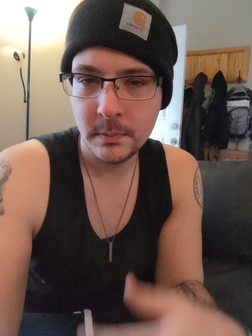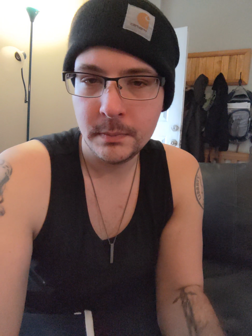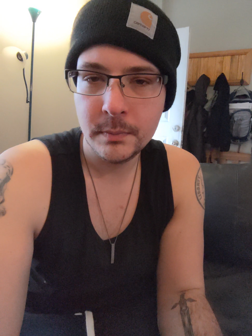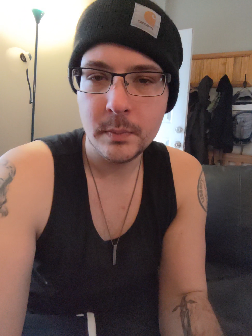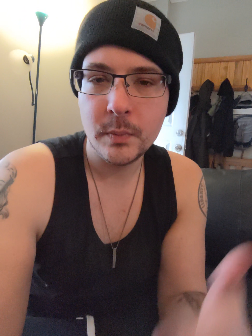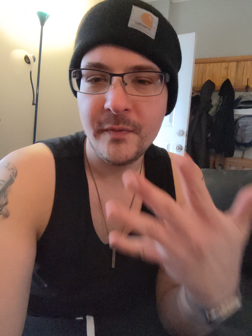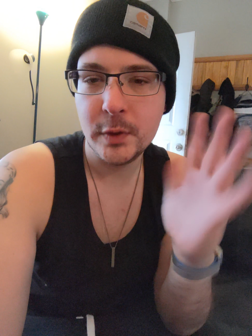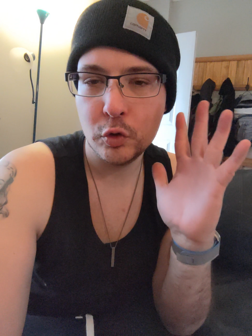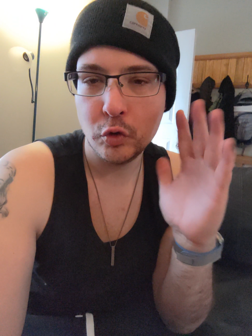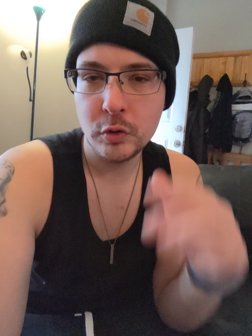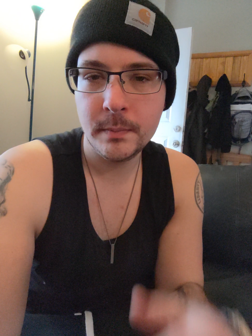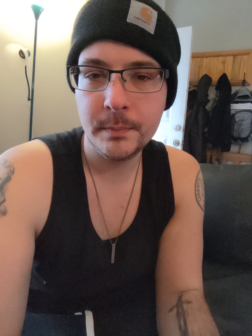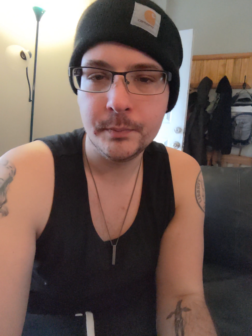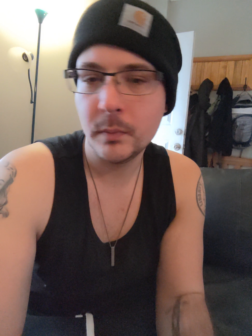finish